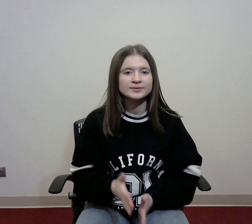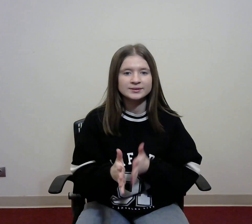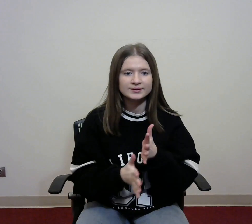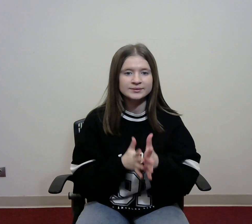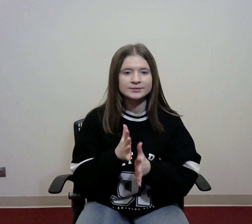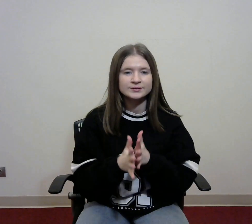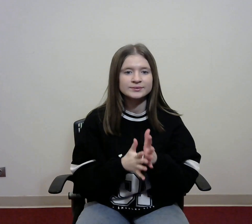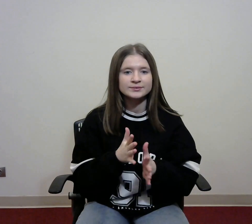işarə